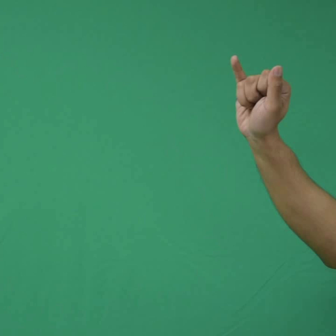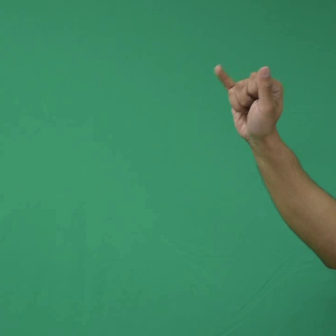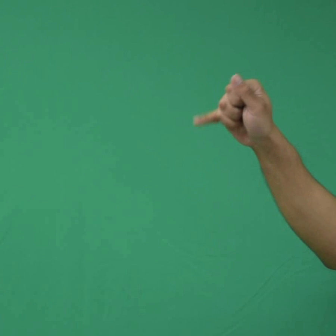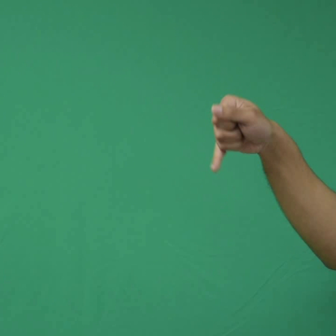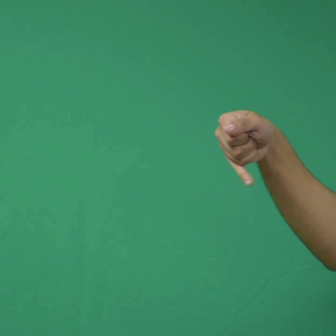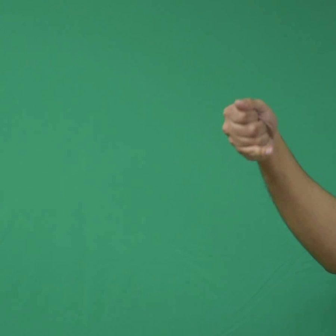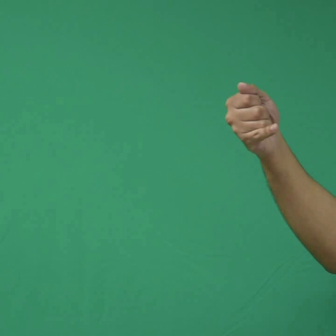J